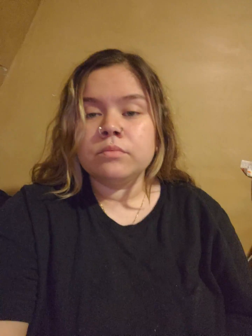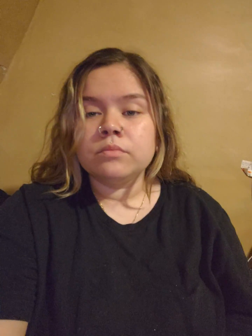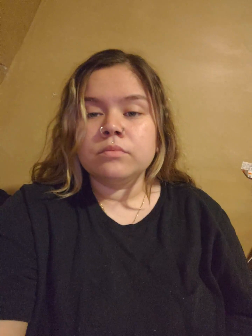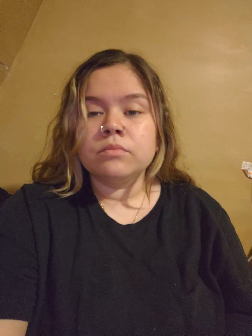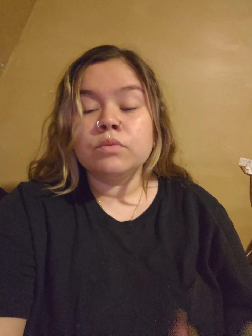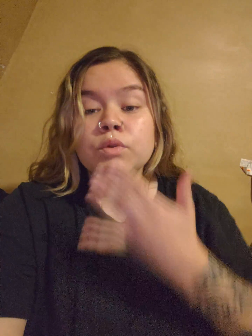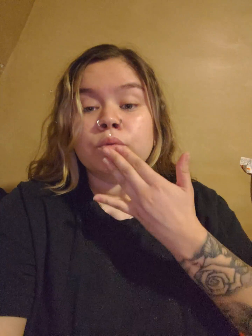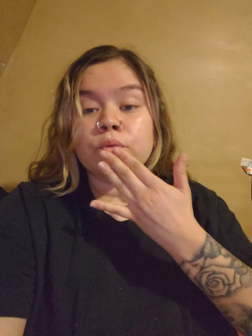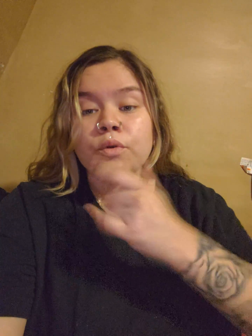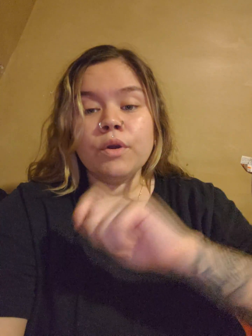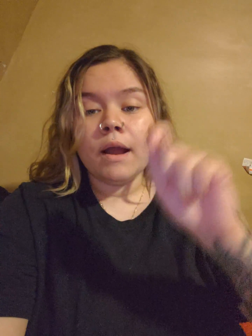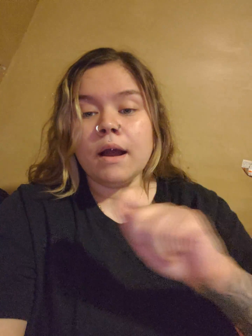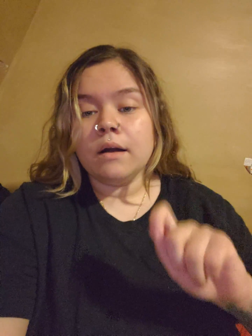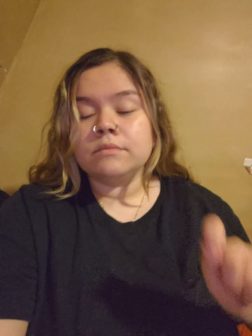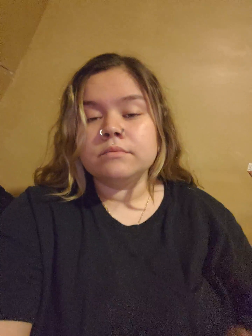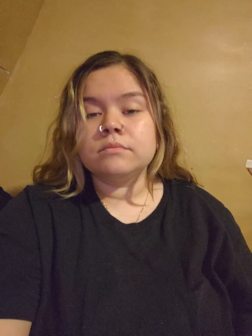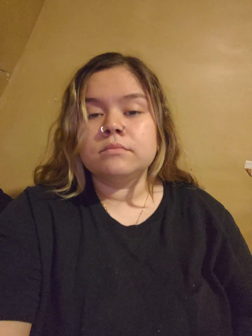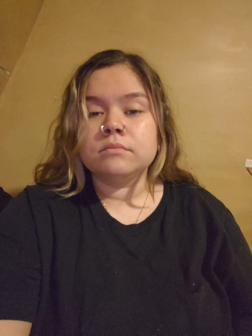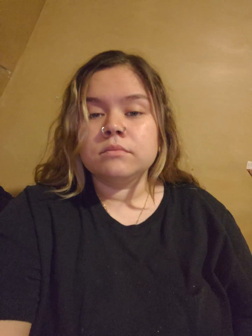crayon